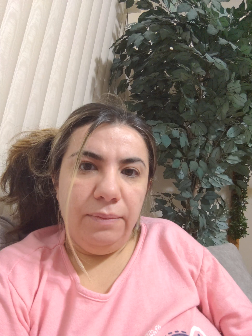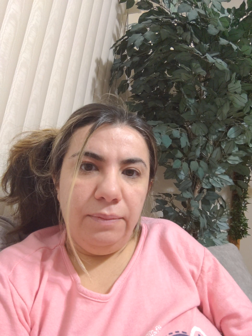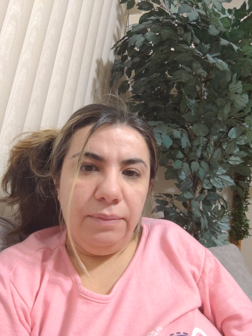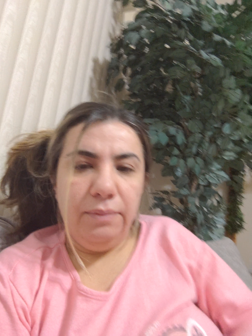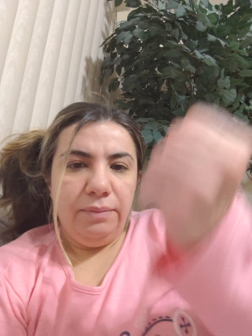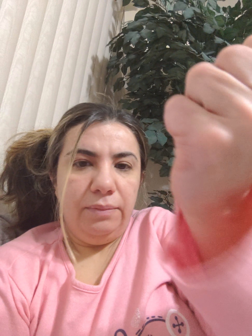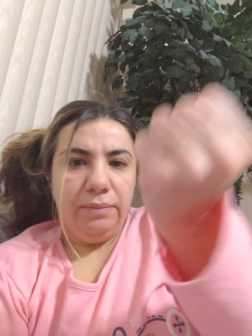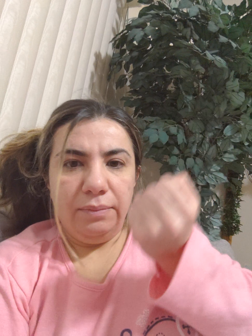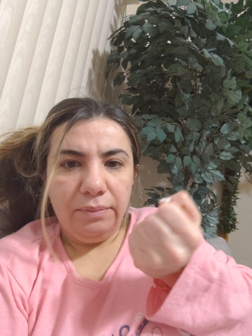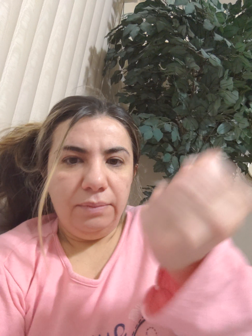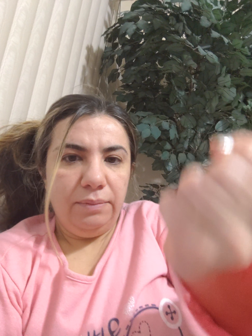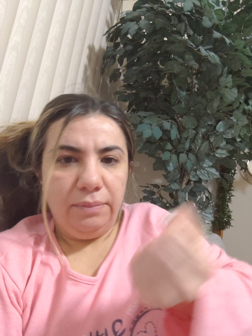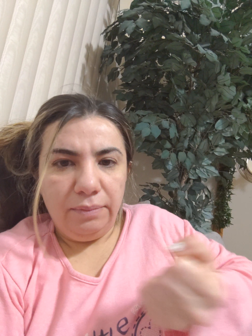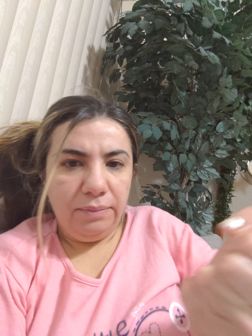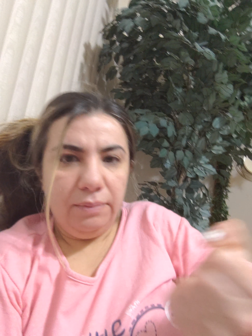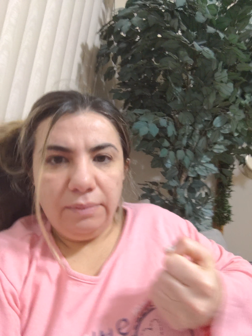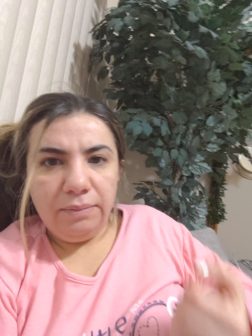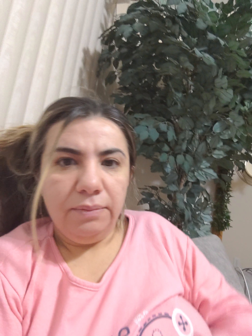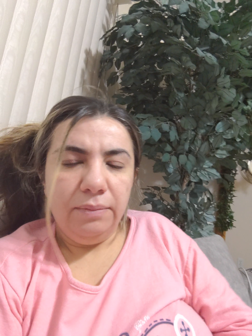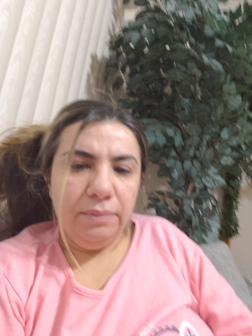drawer